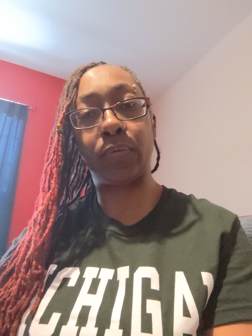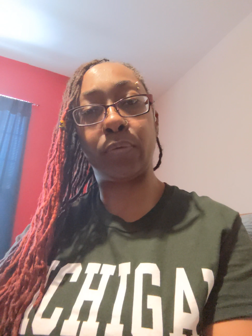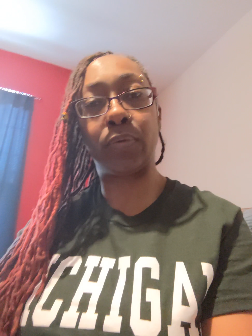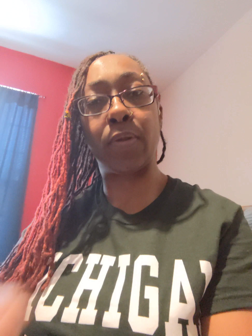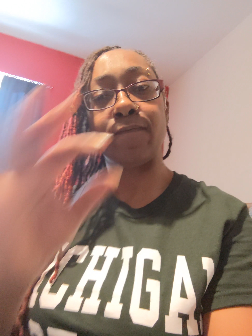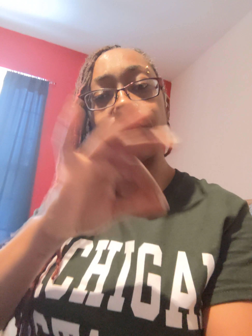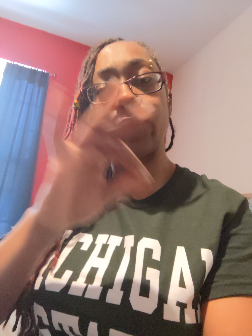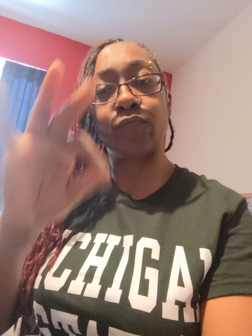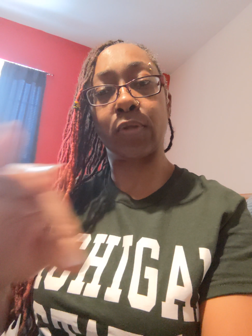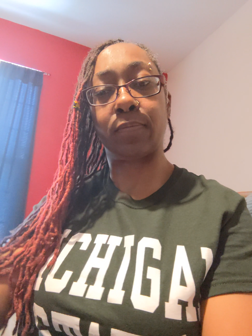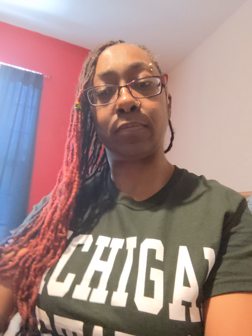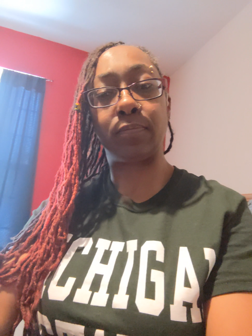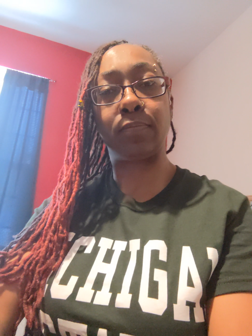french fries